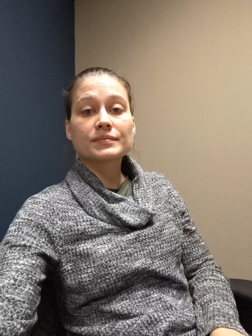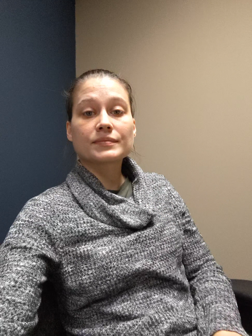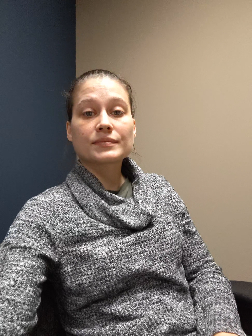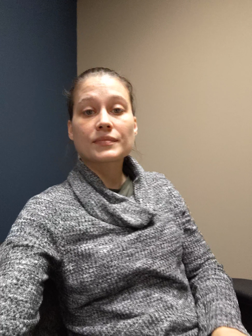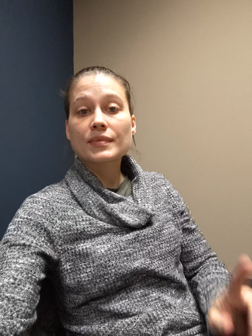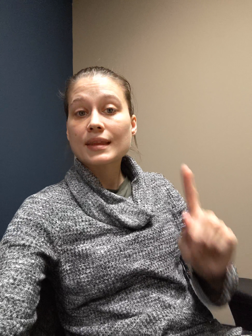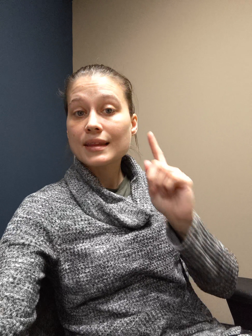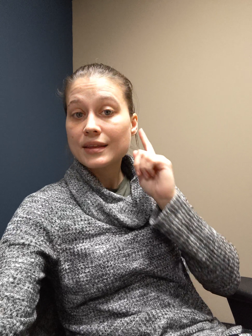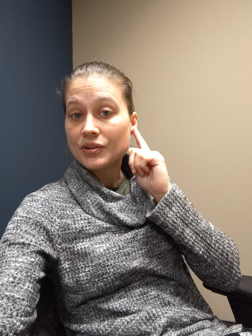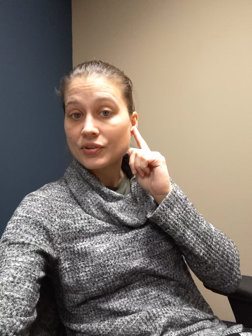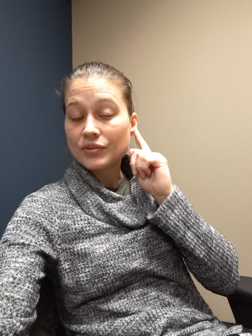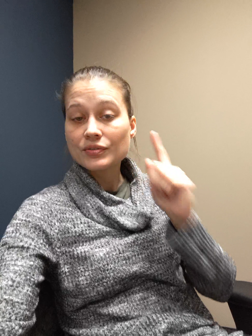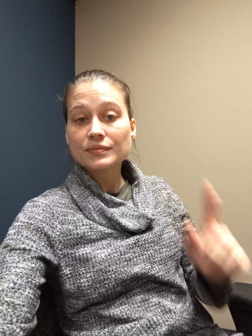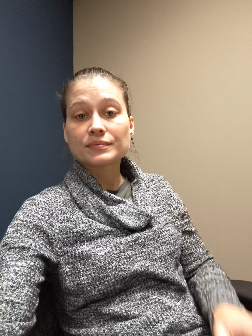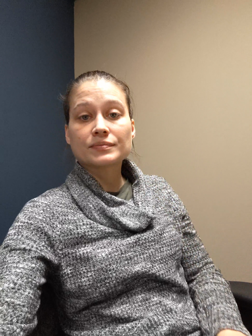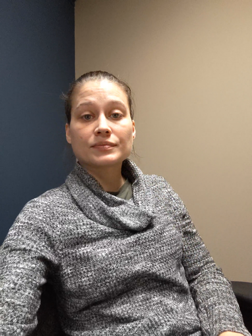ear